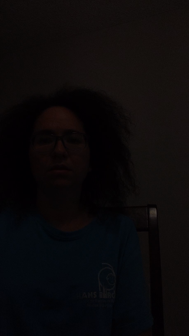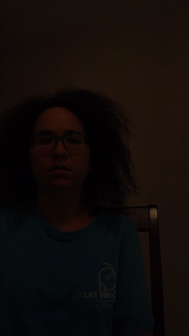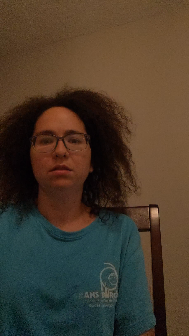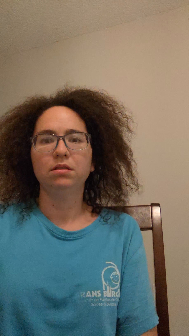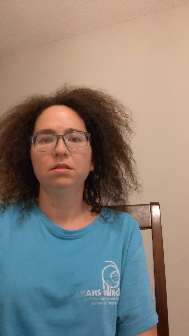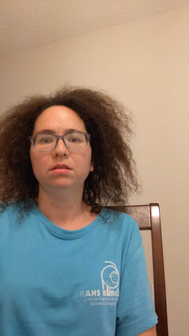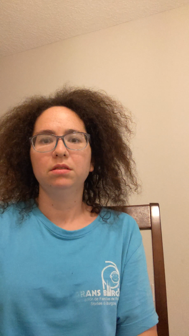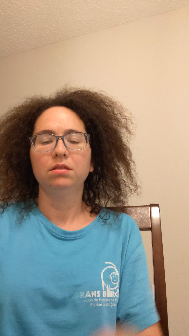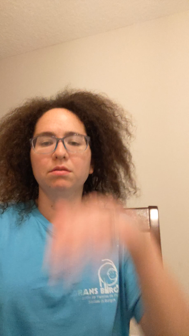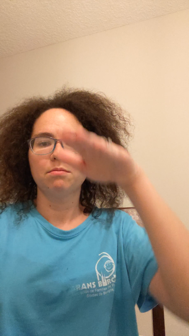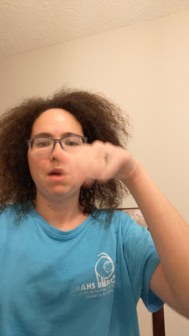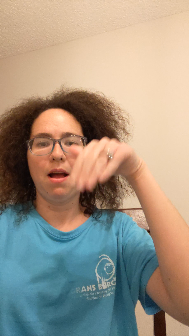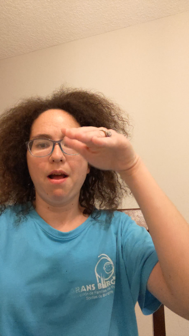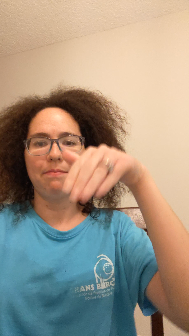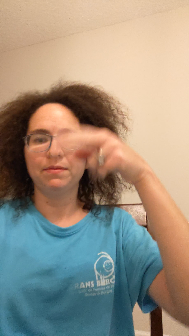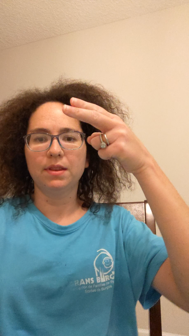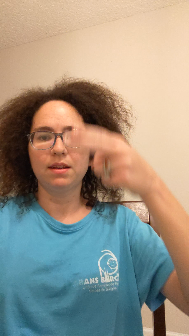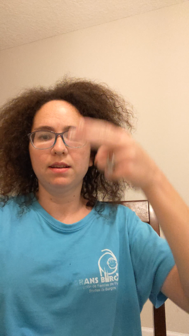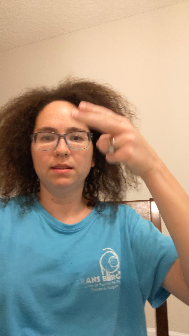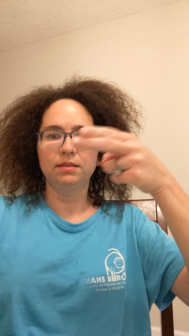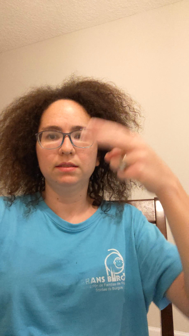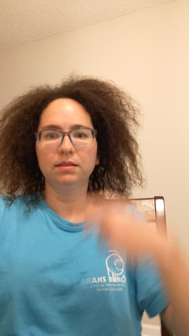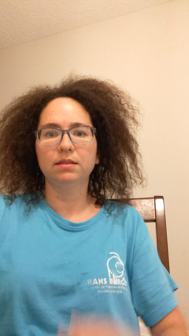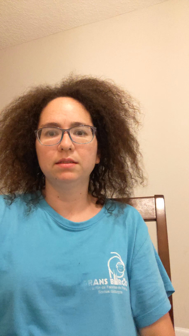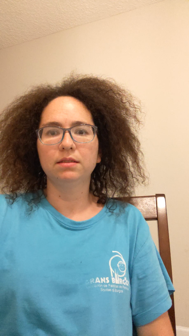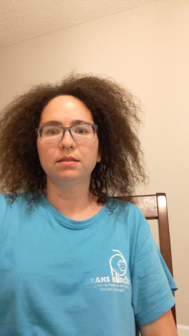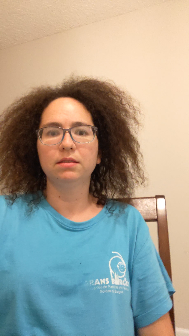pet's name